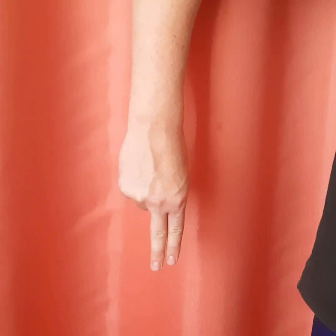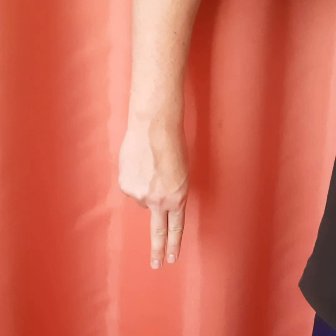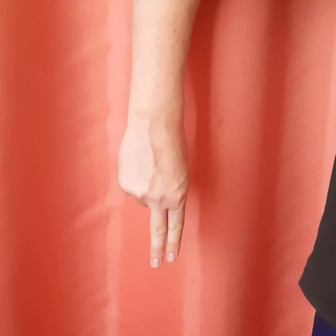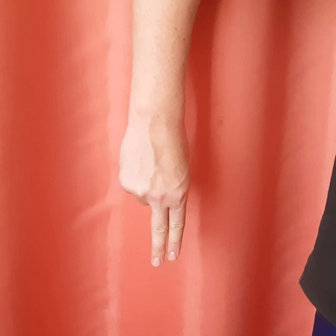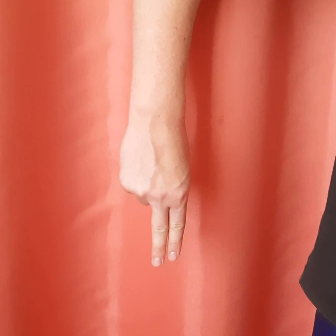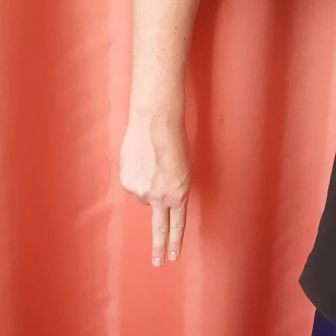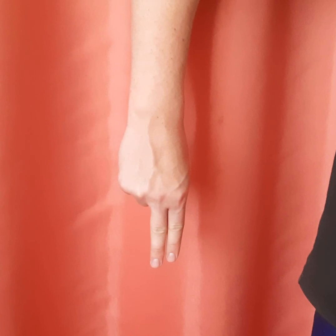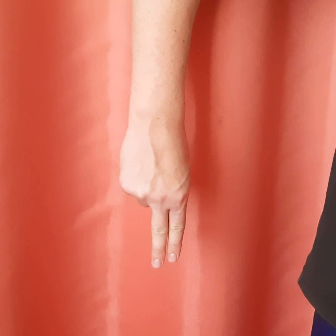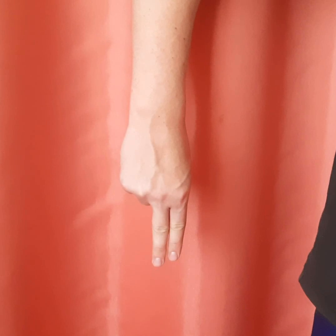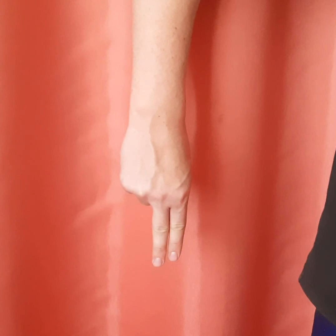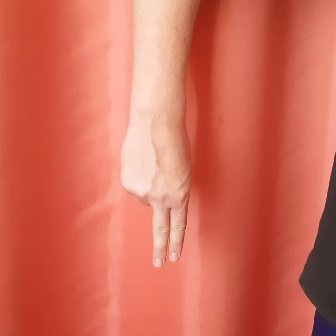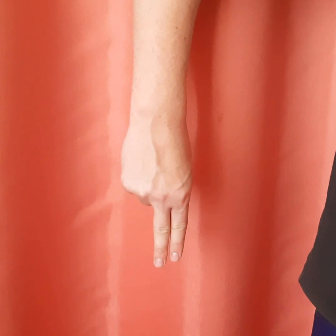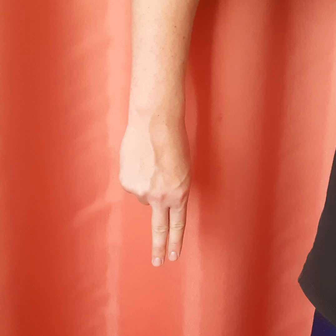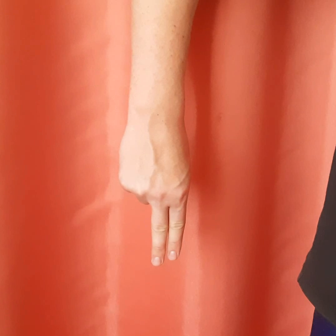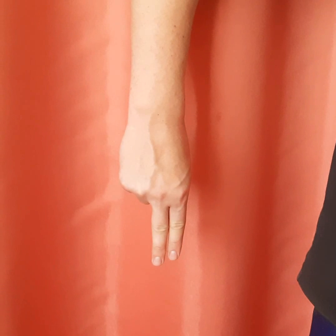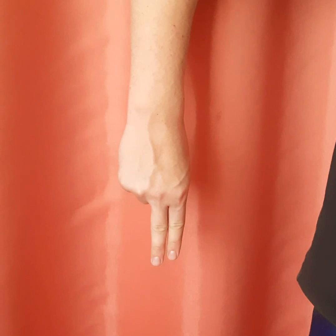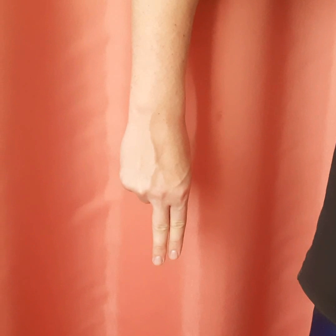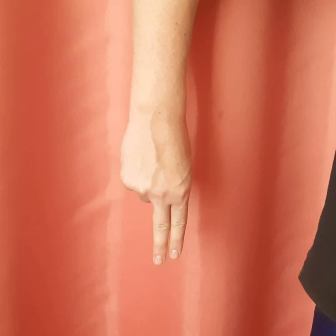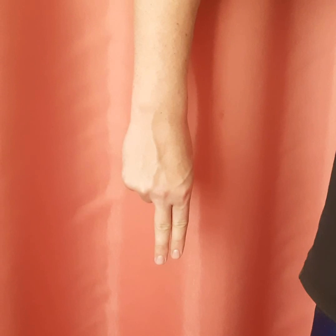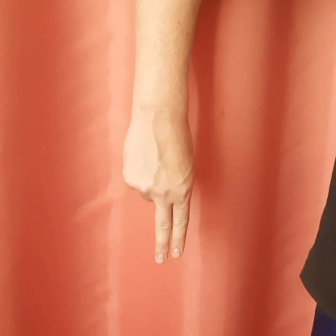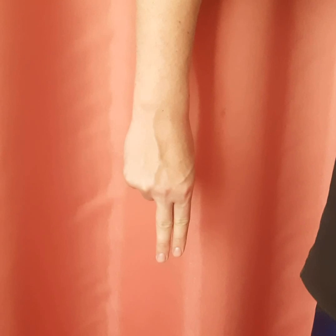П